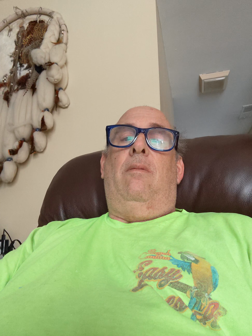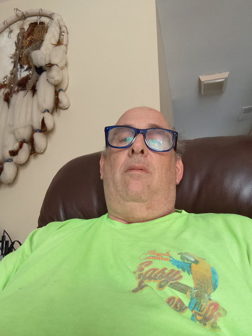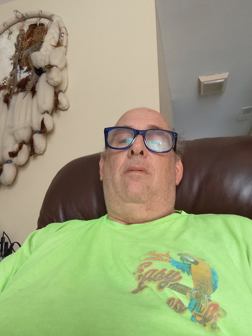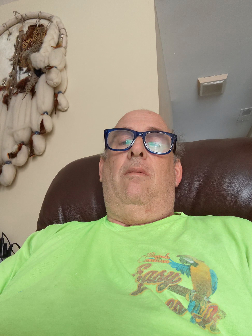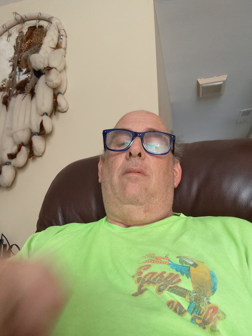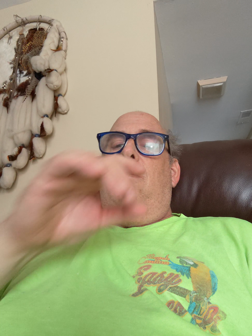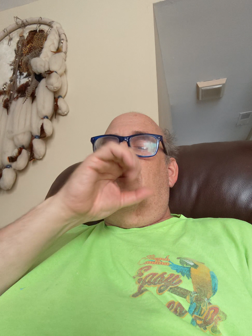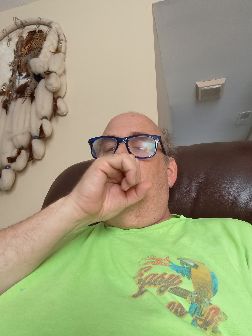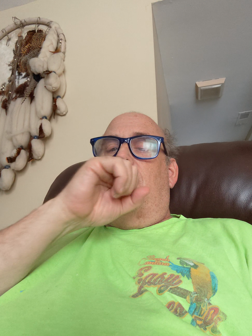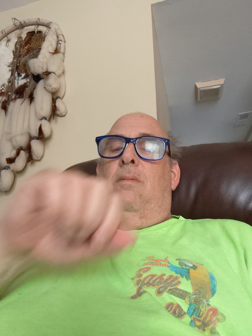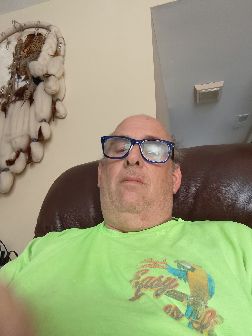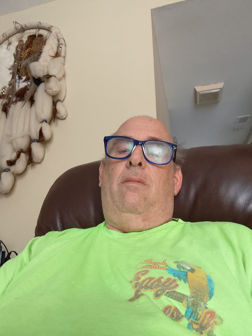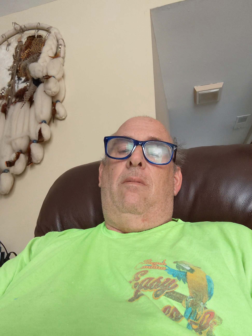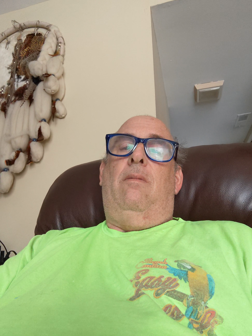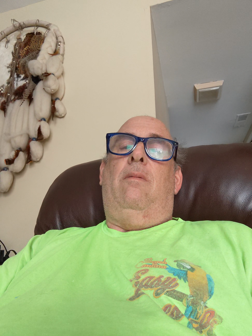orange